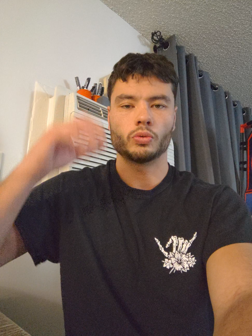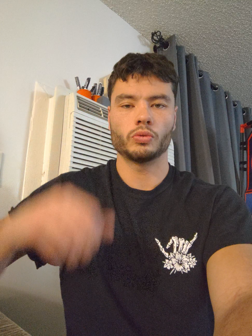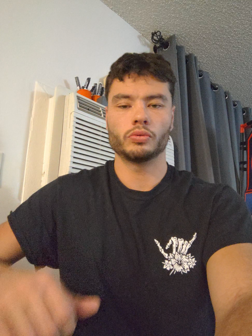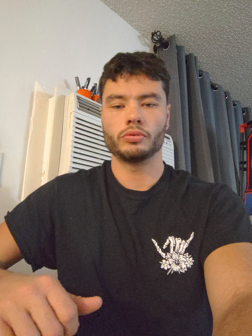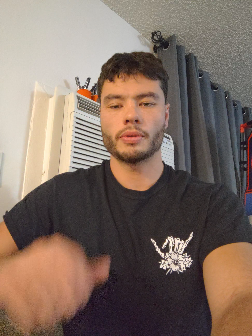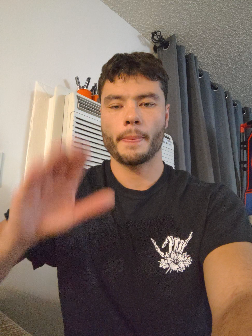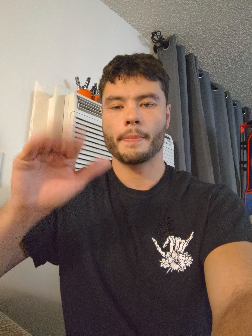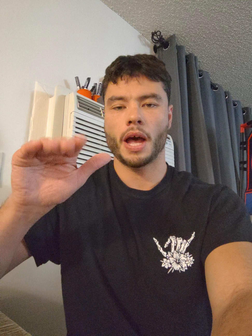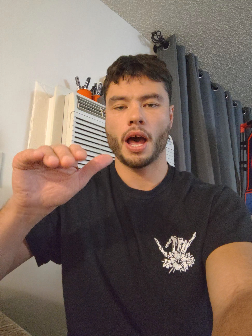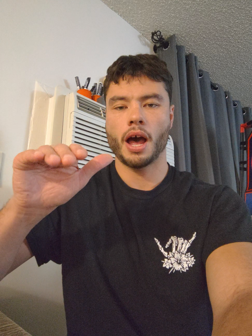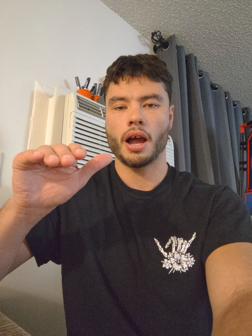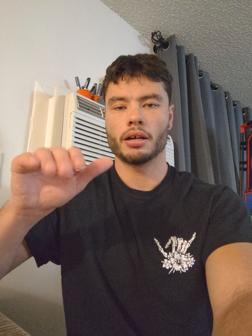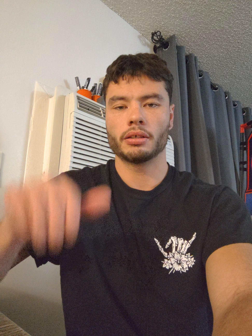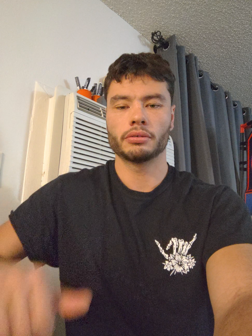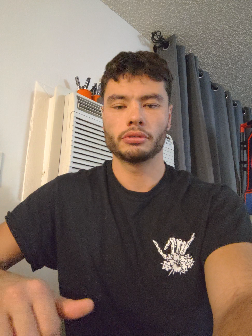bye